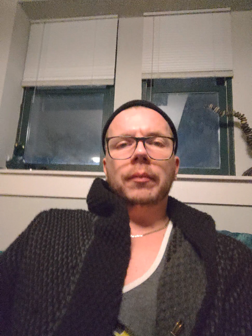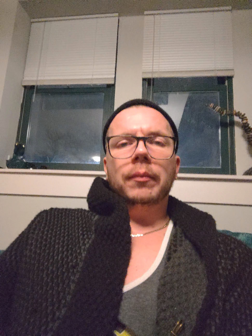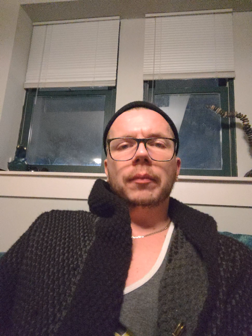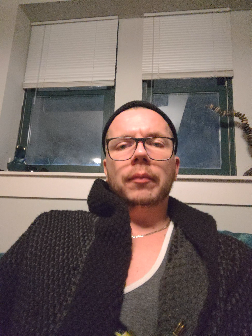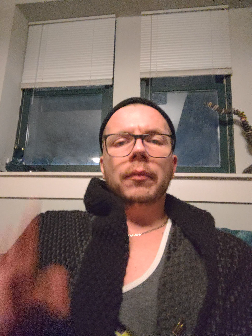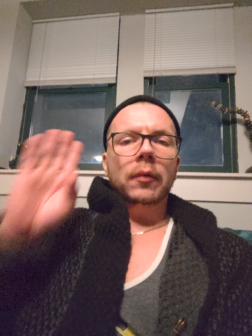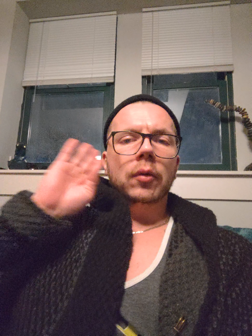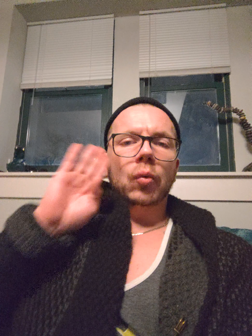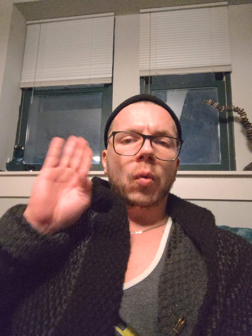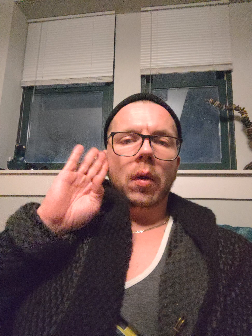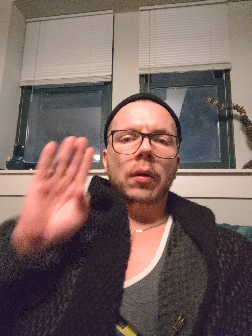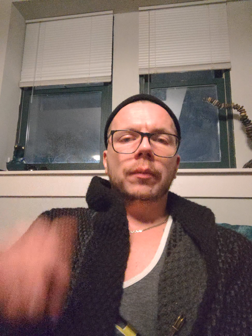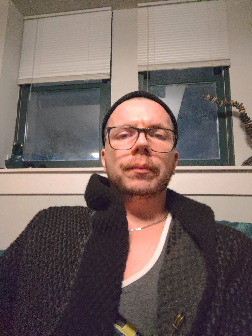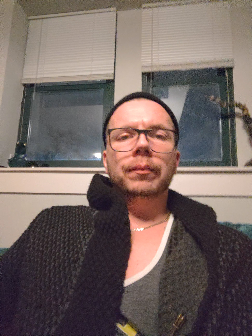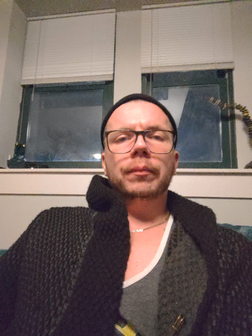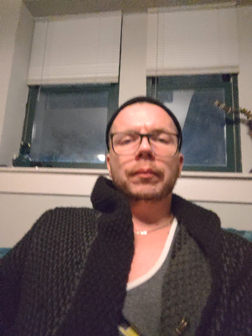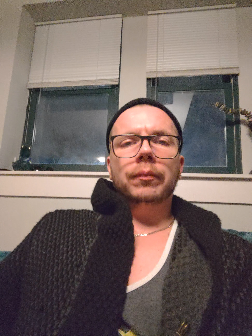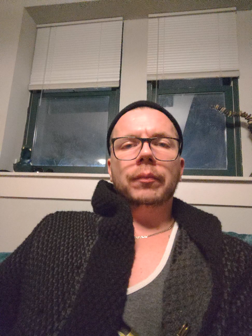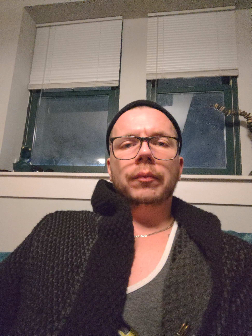dog